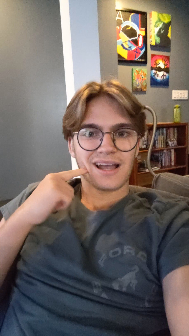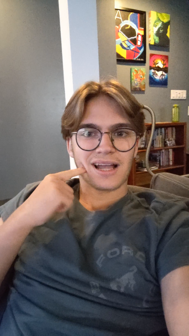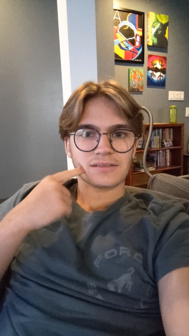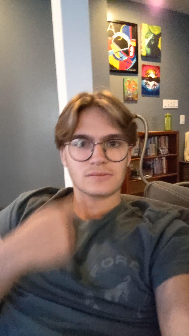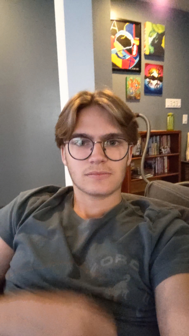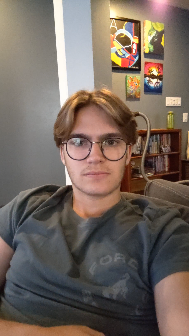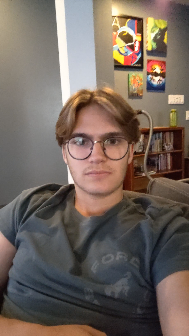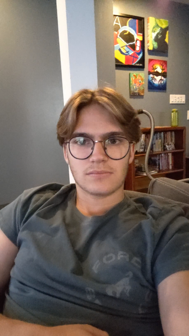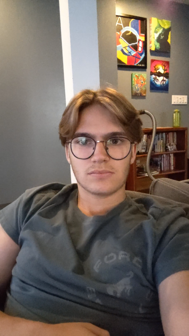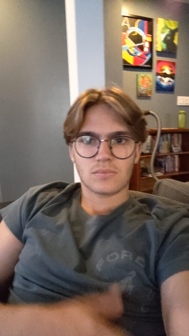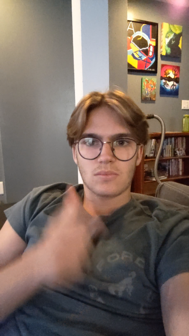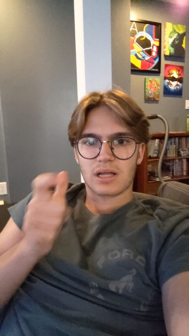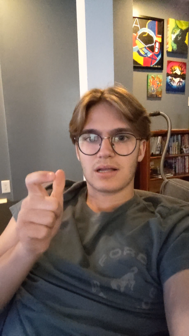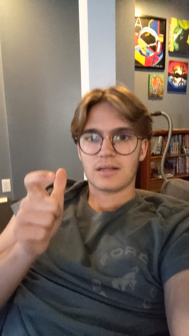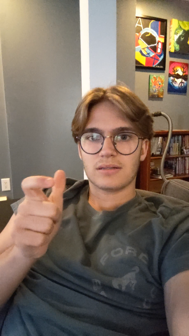run